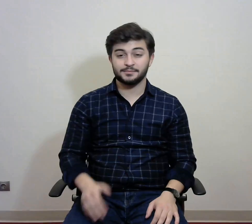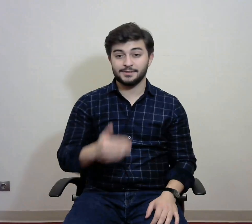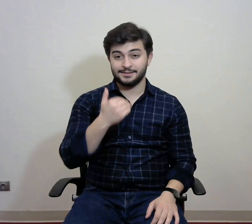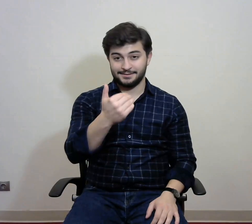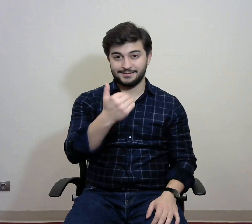siz